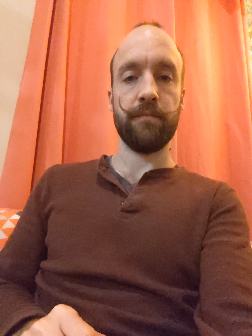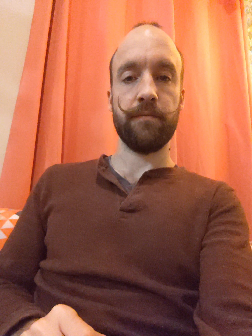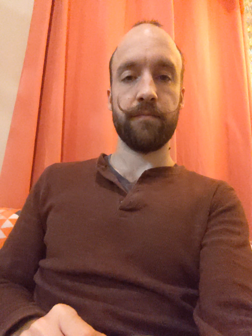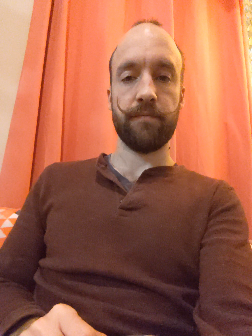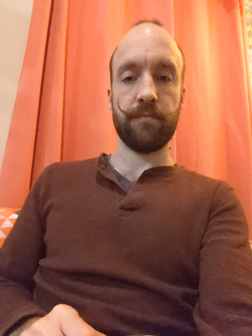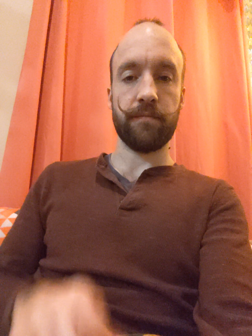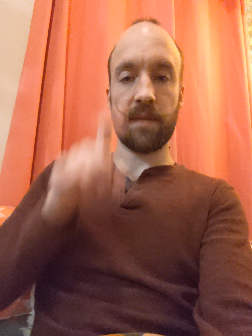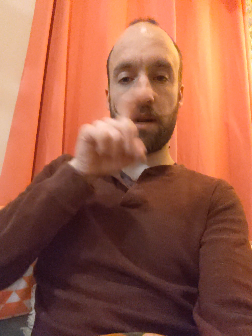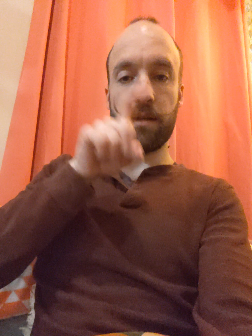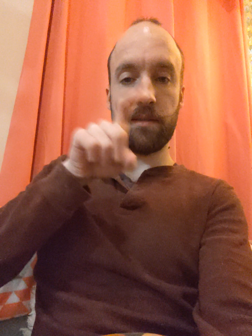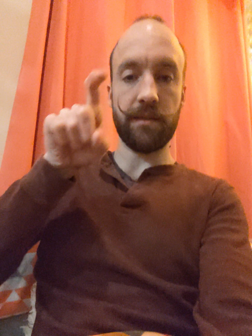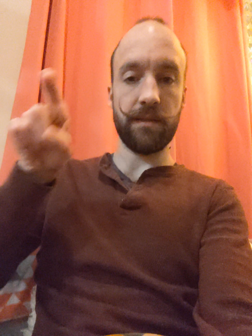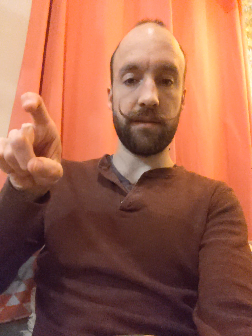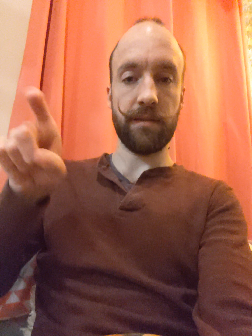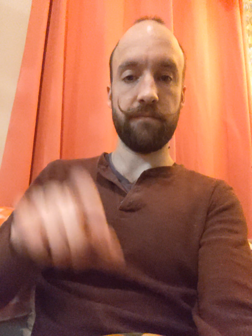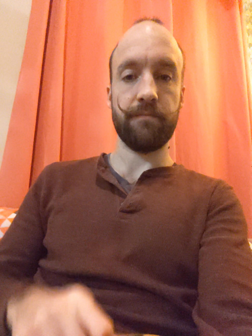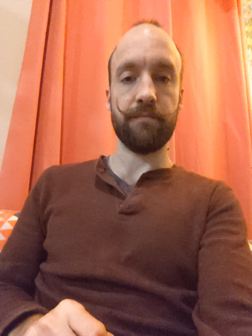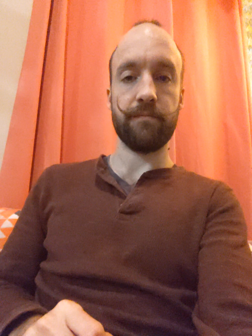closet